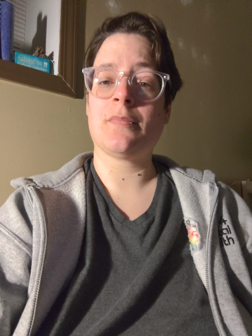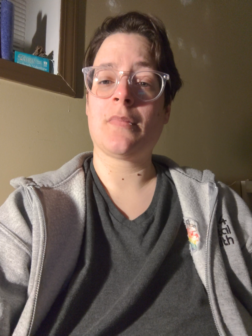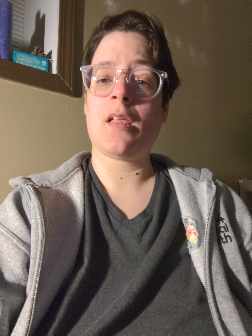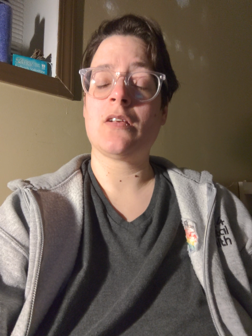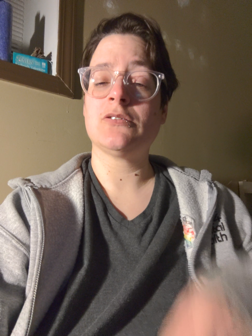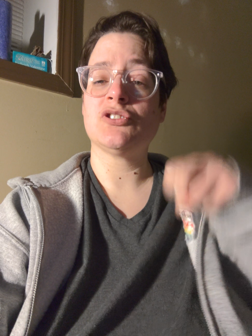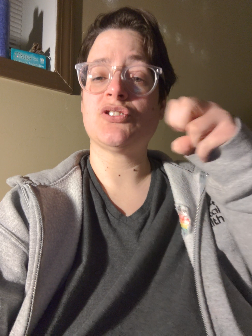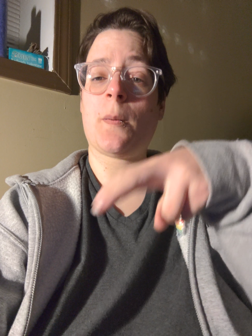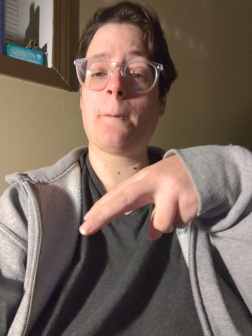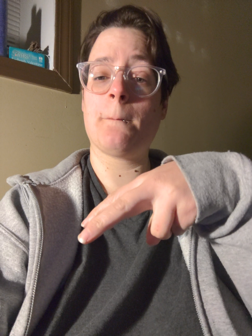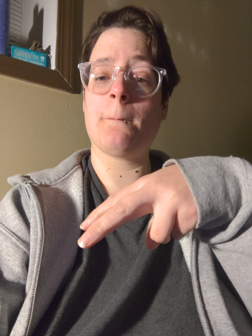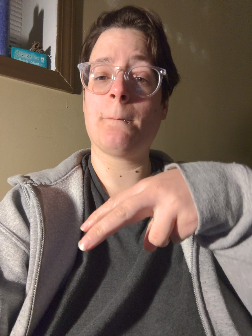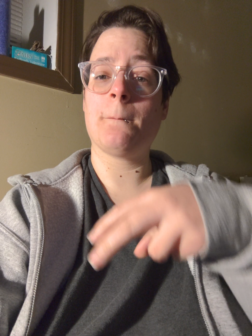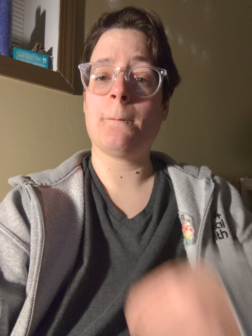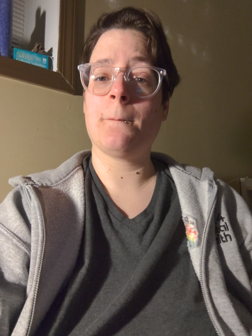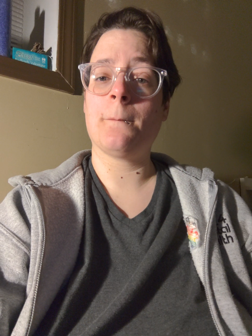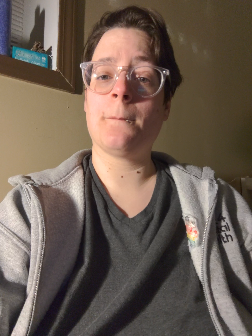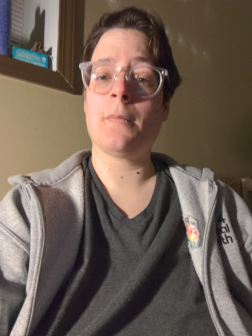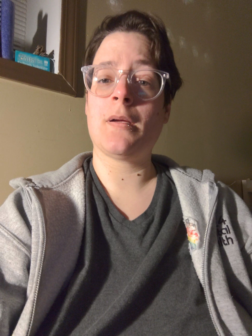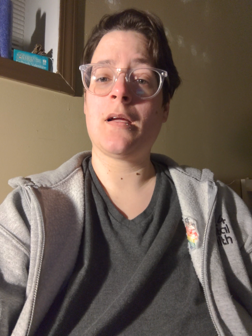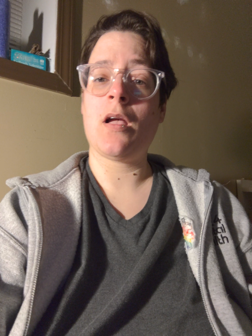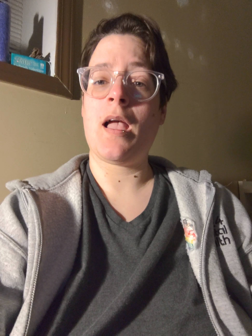jump